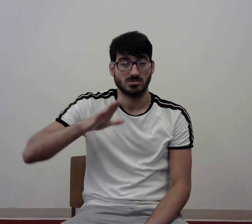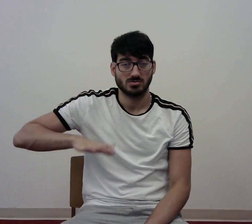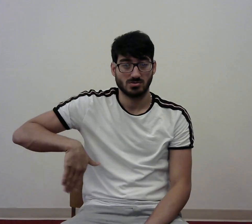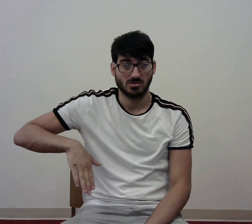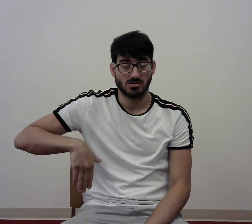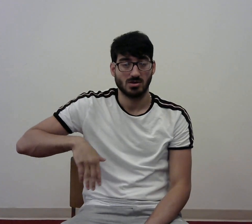sonra